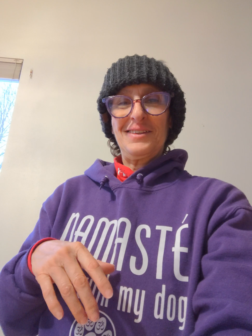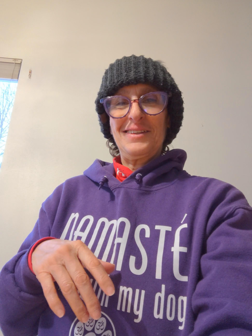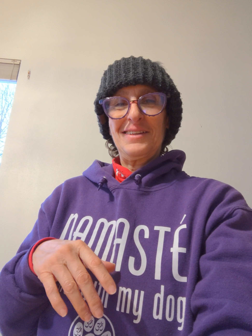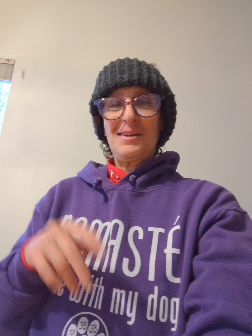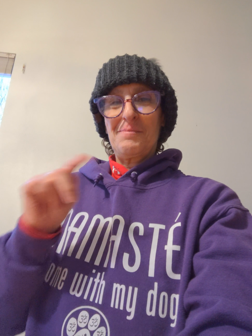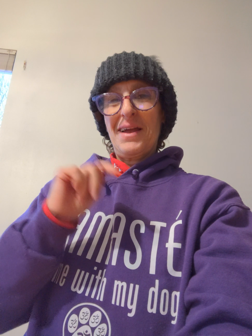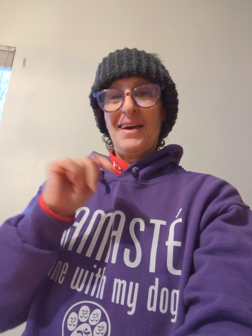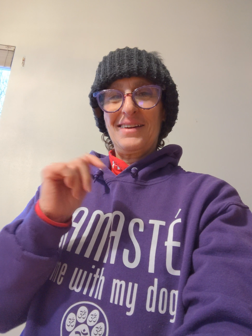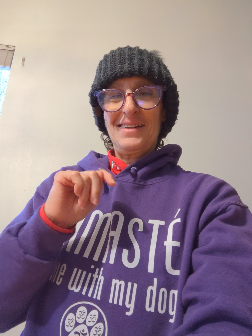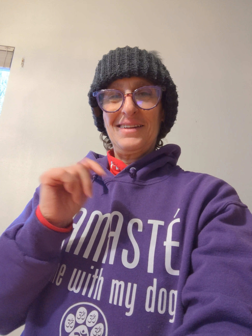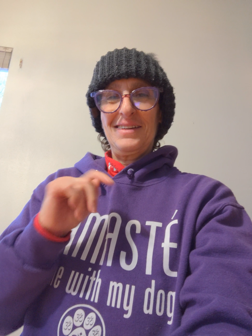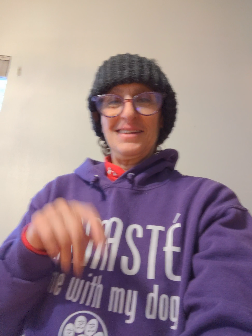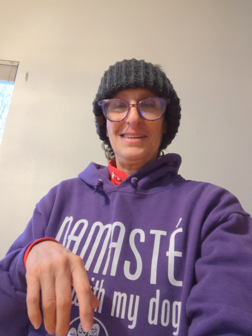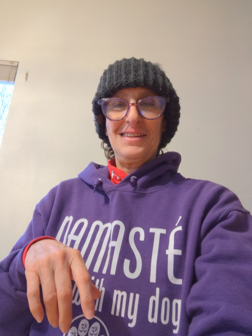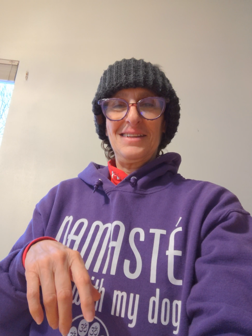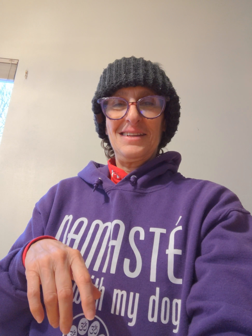potty